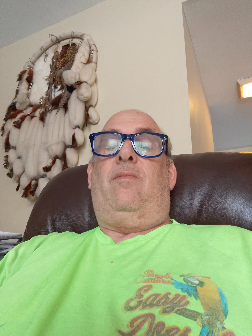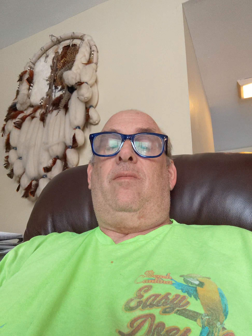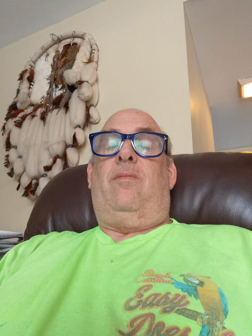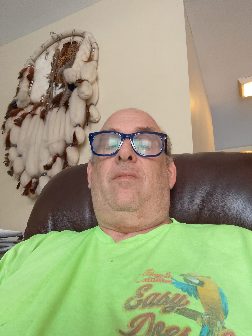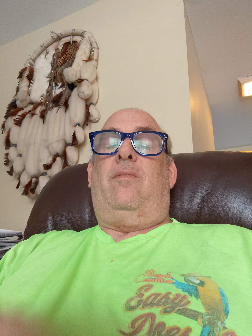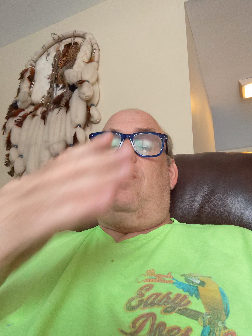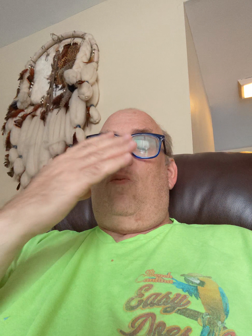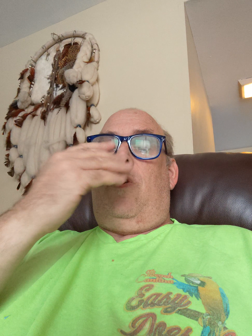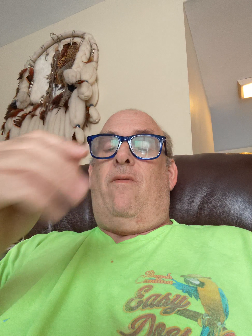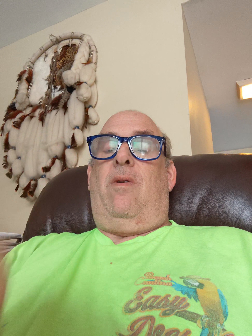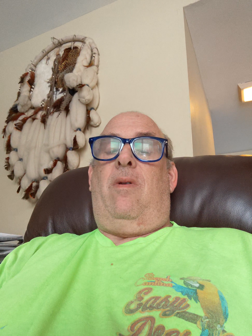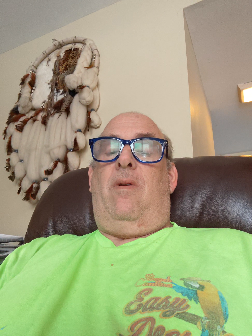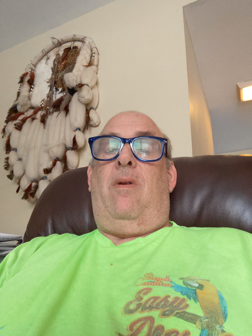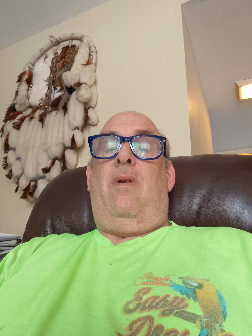wolf